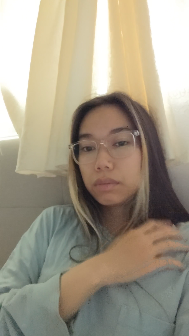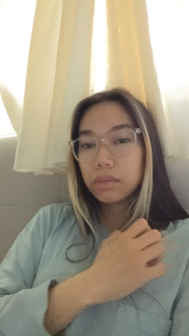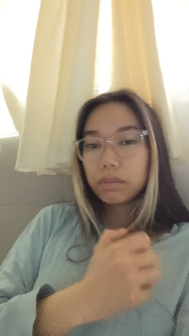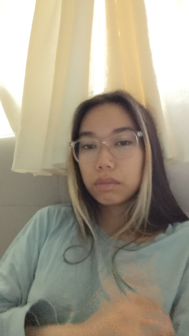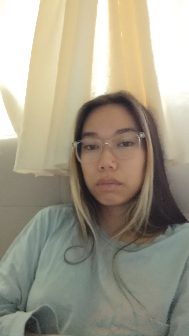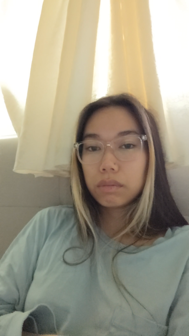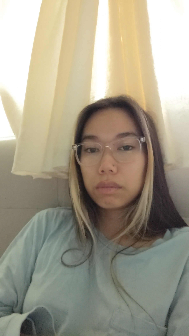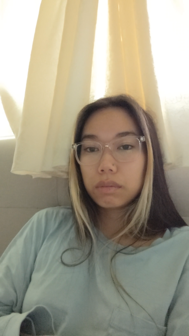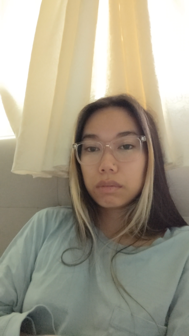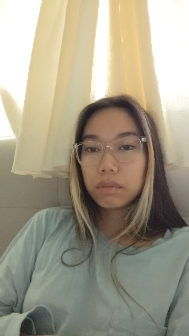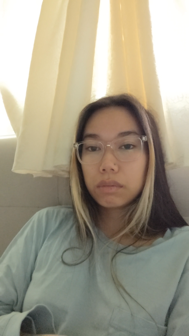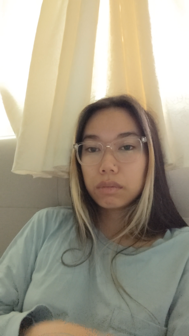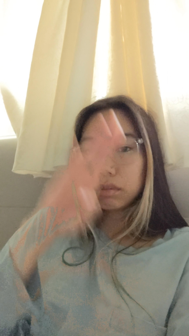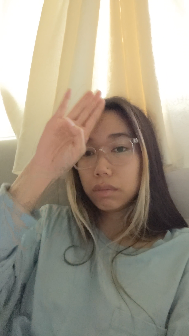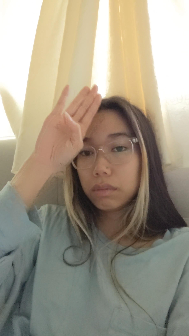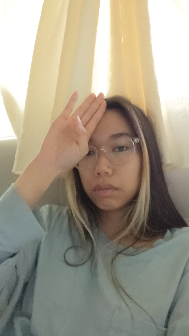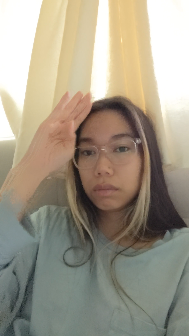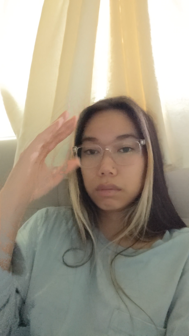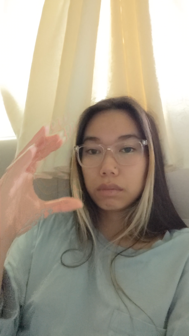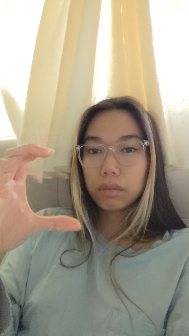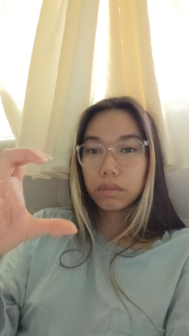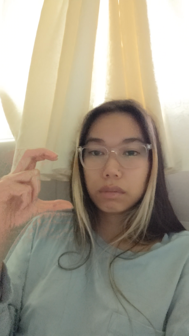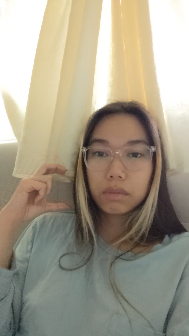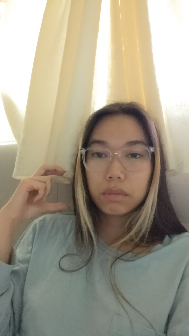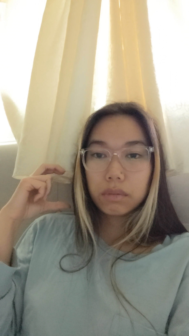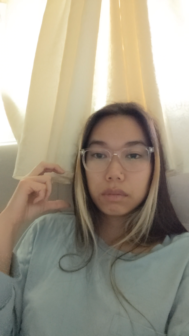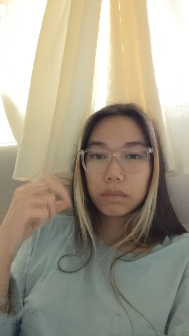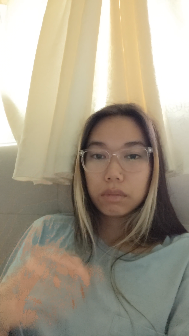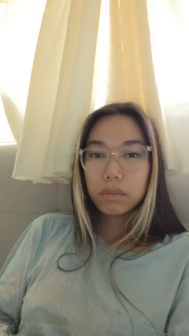fire truck